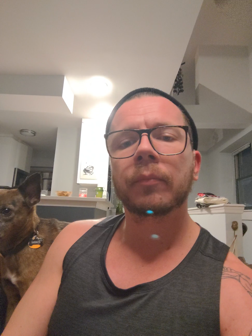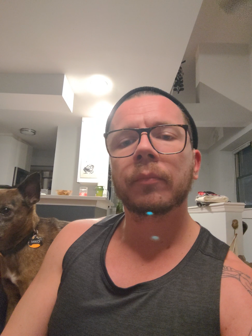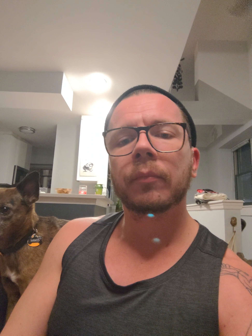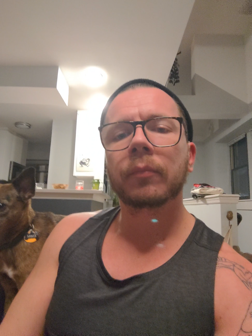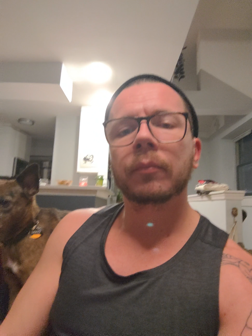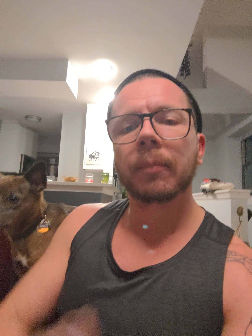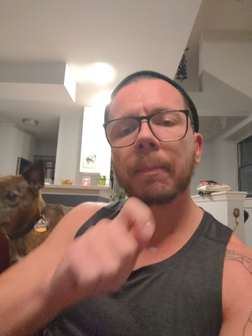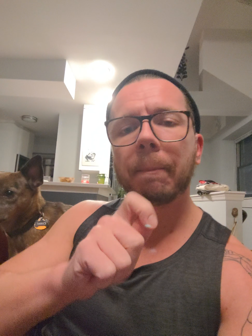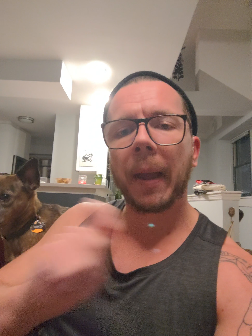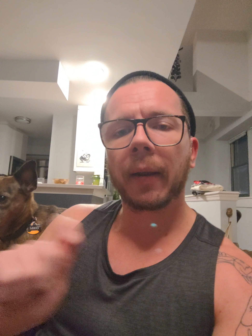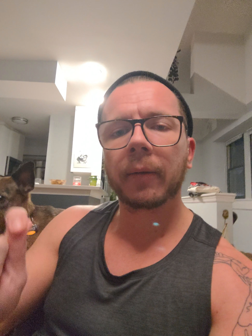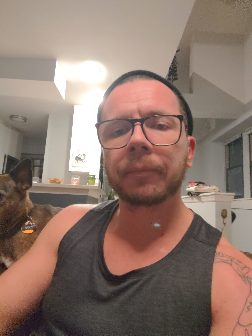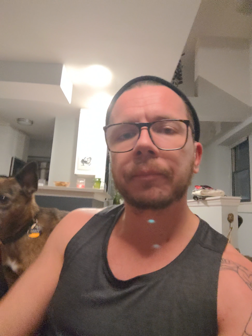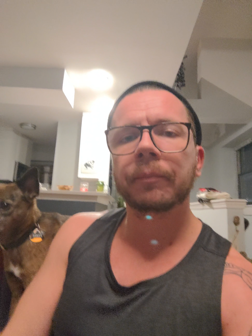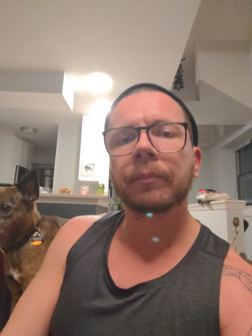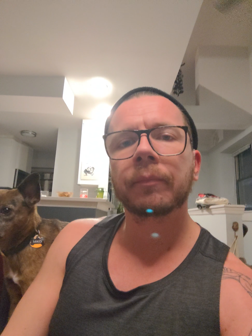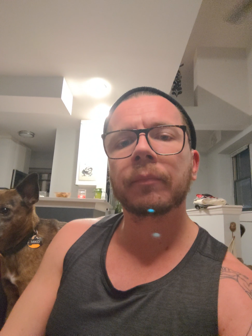pen